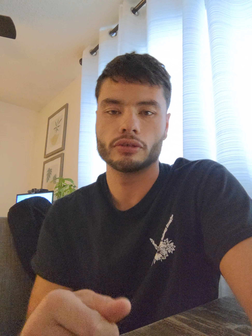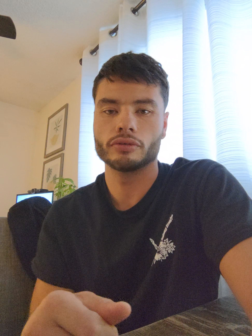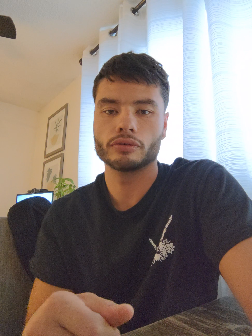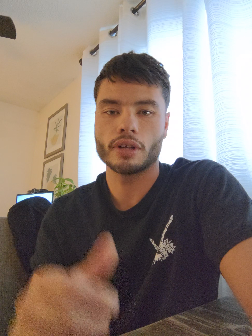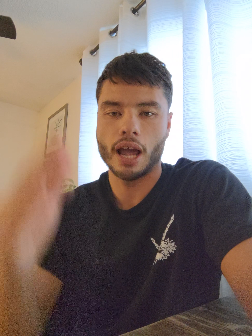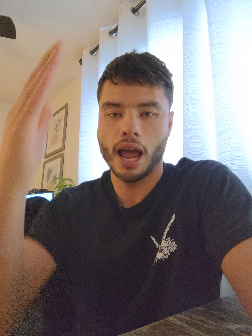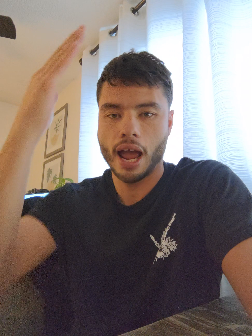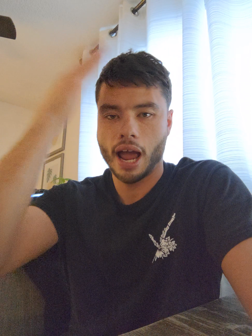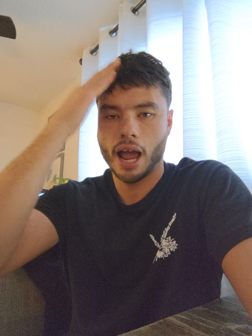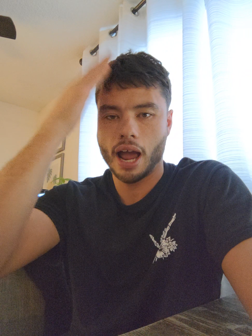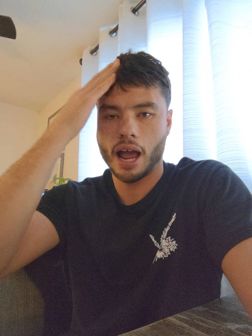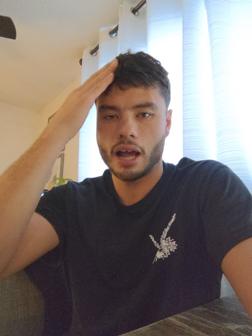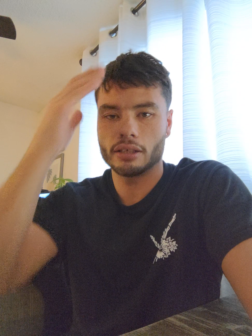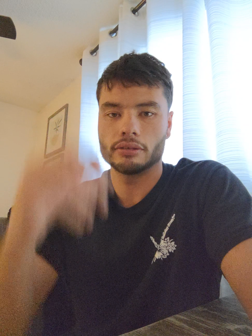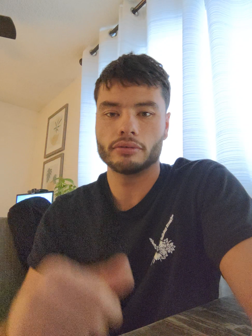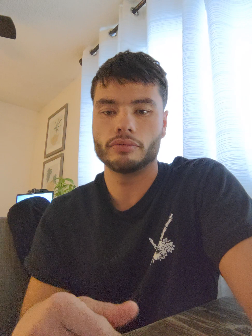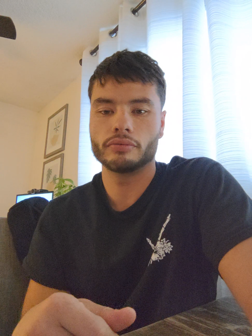hat